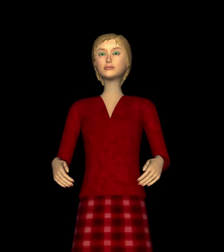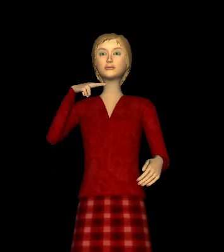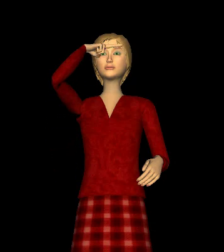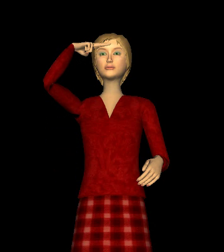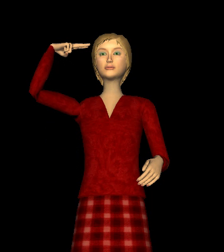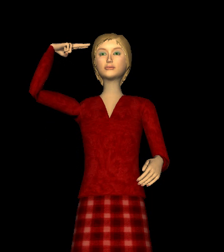أسود